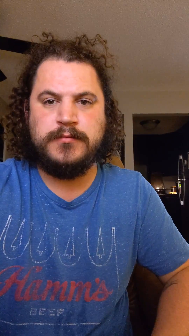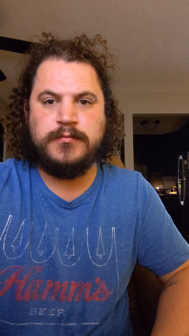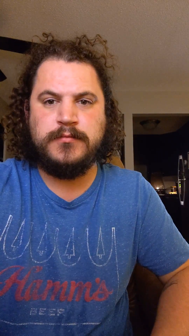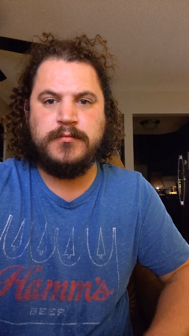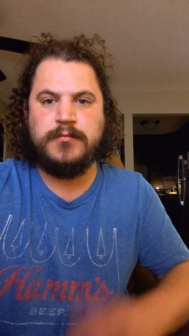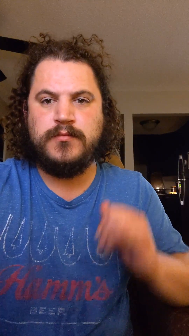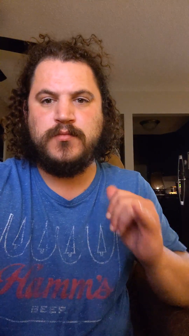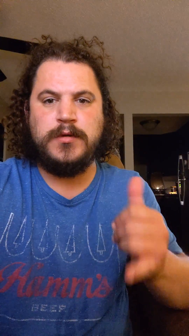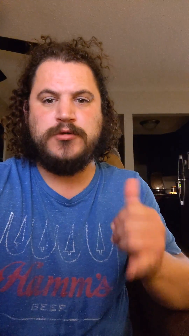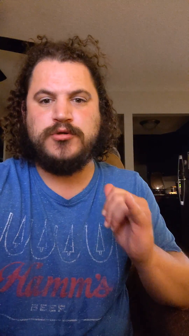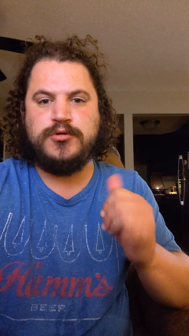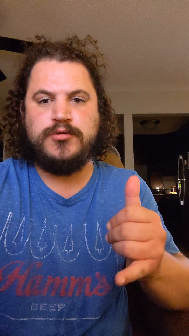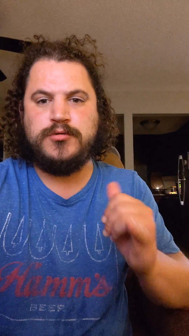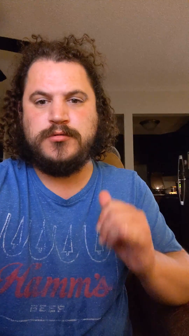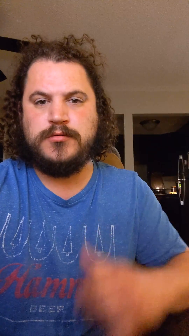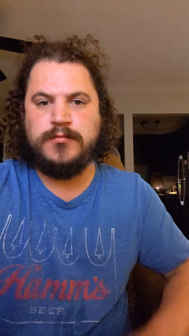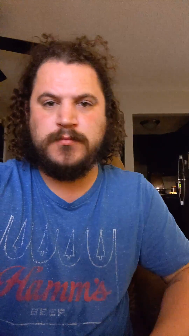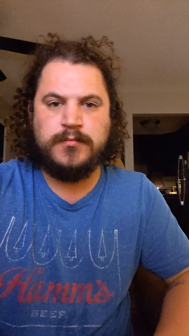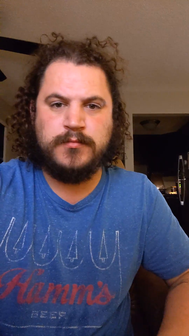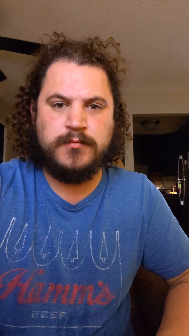rocking chair